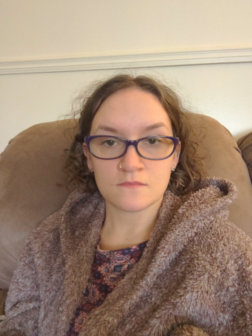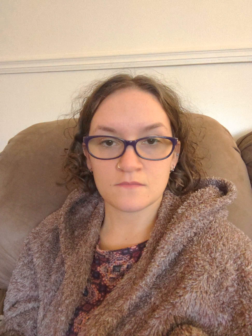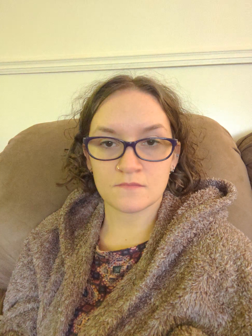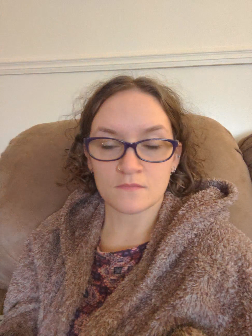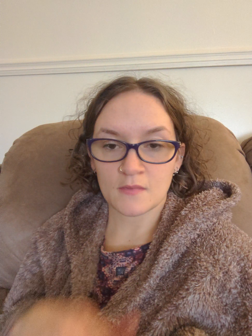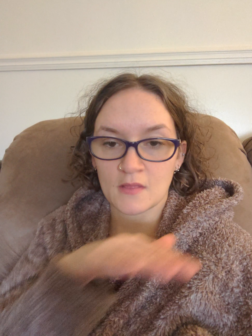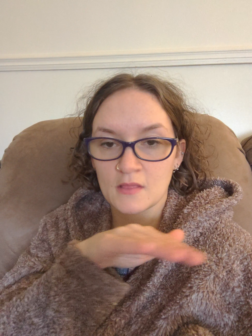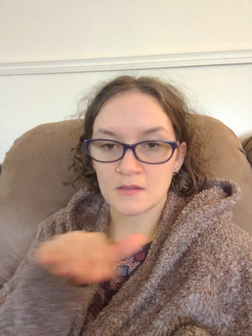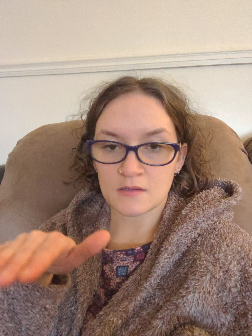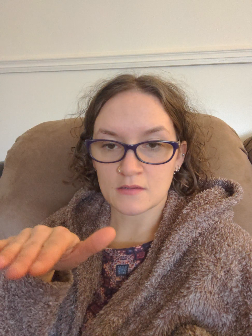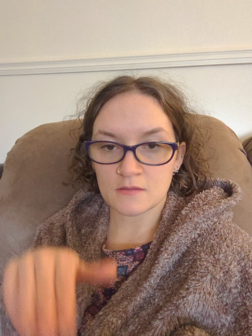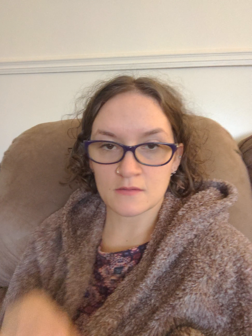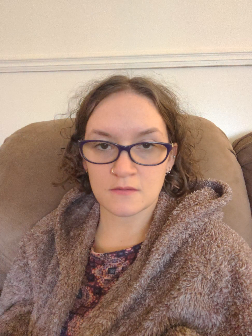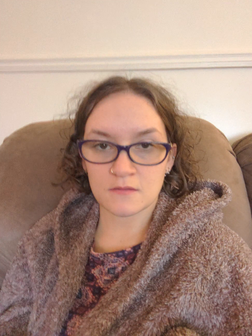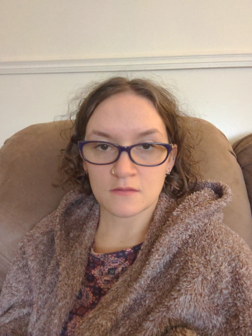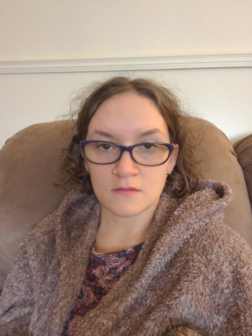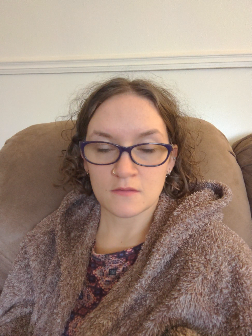clean